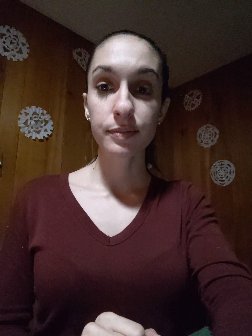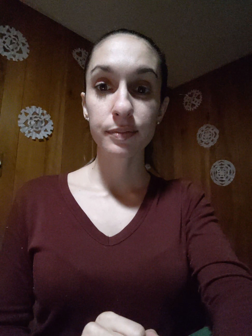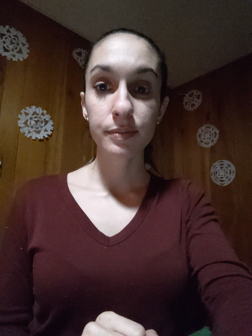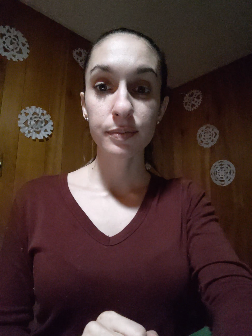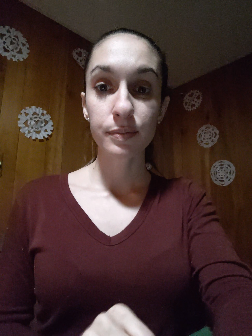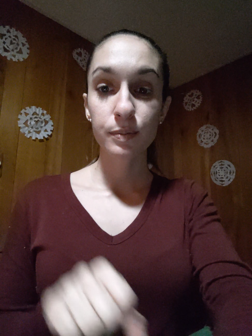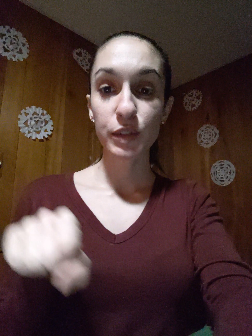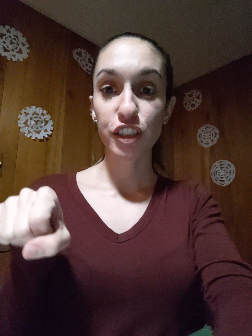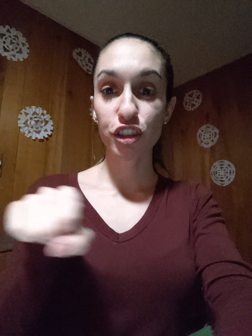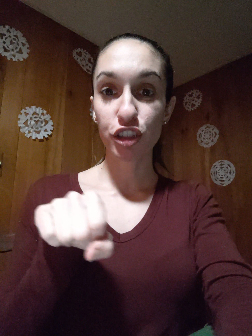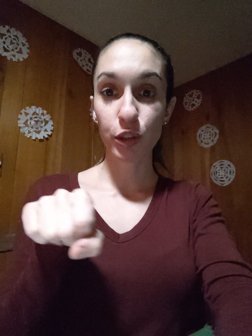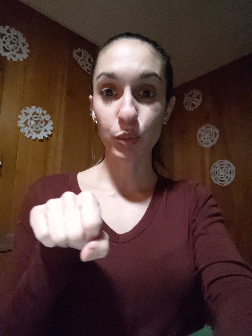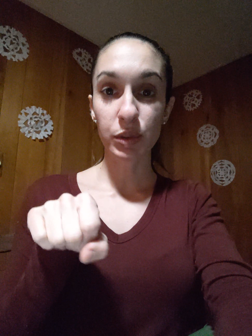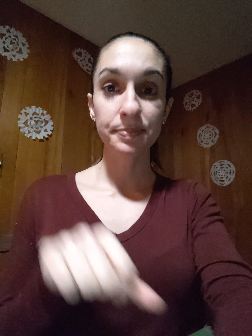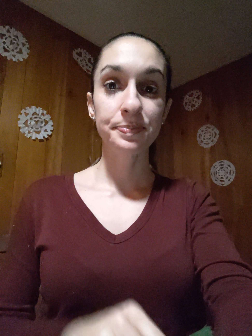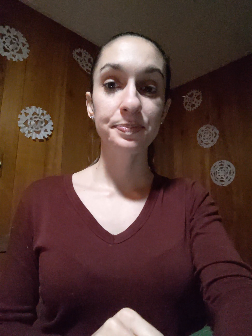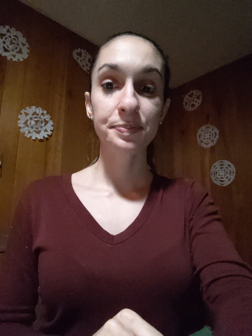shoe